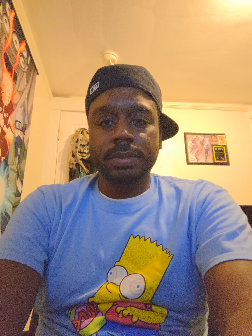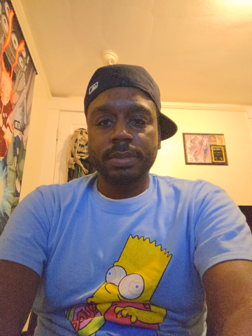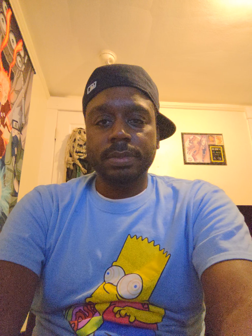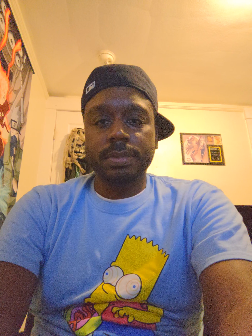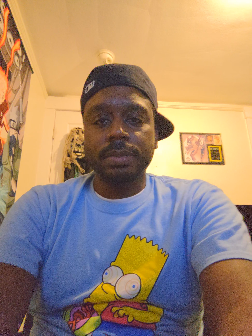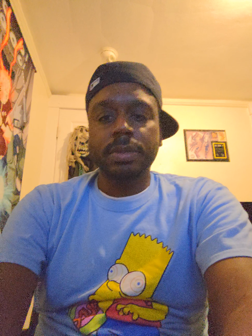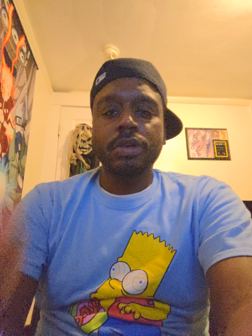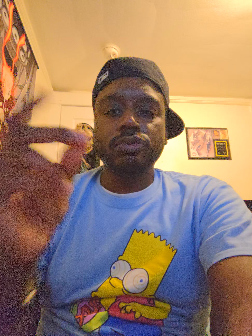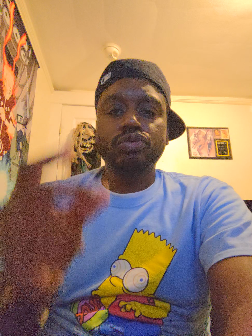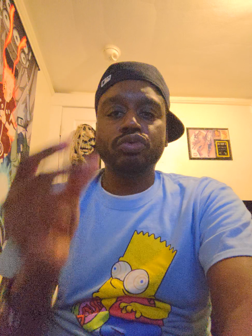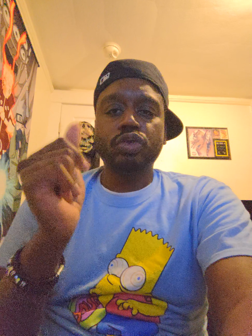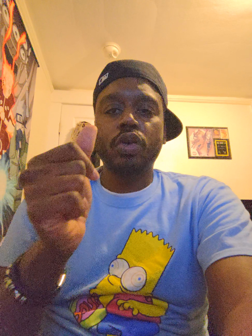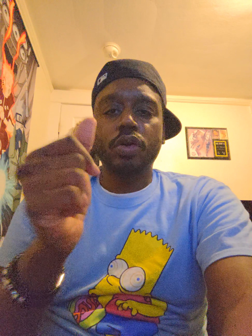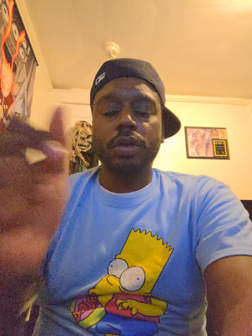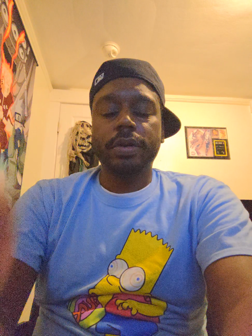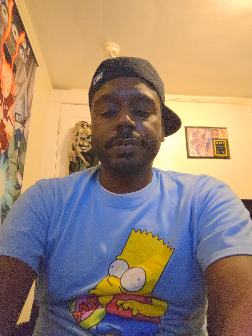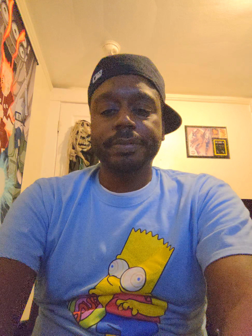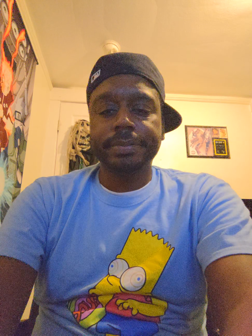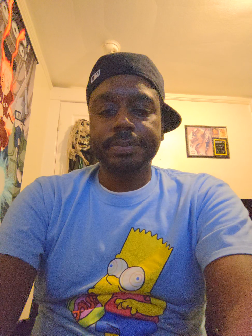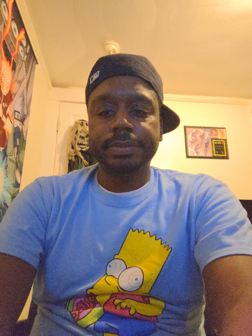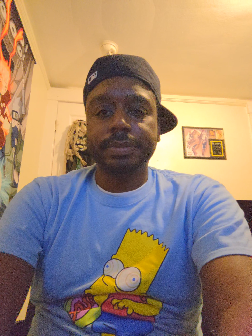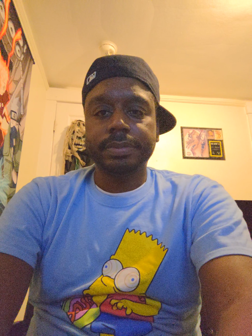dog